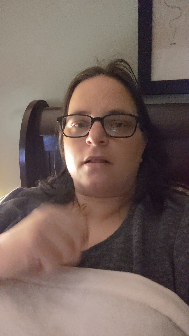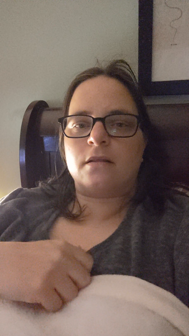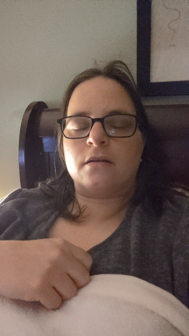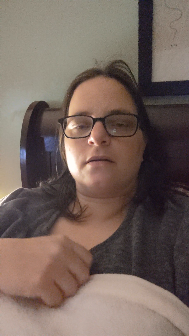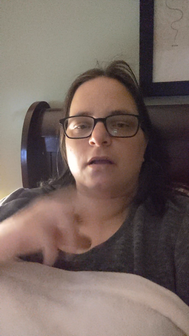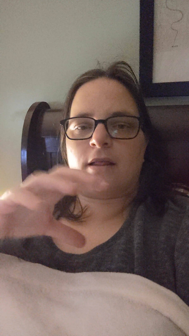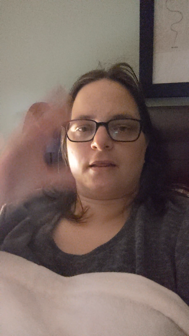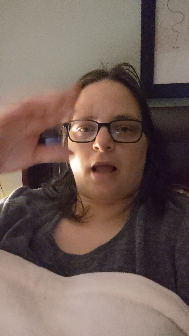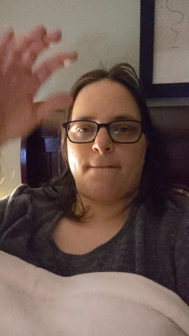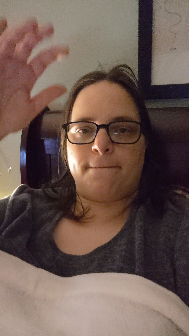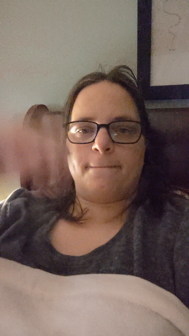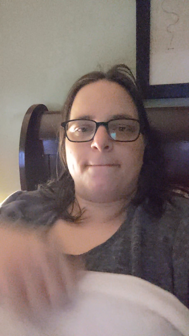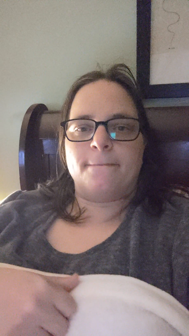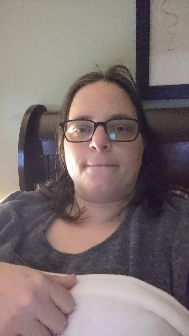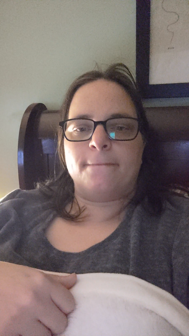climb